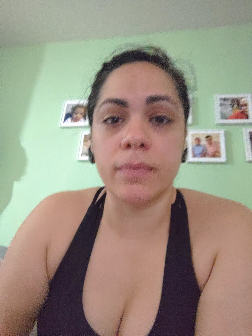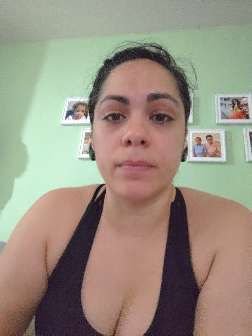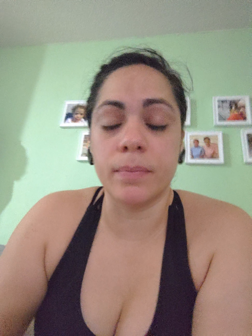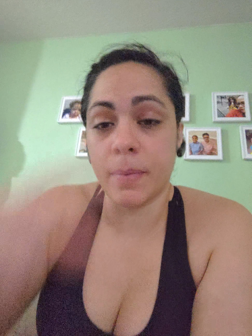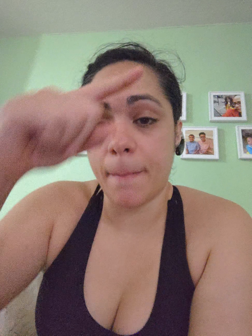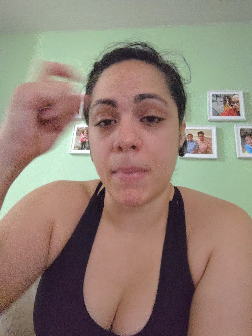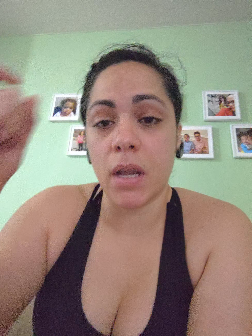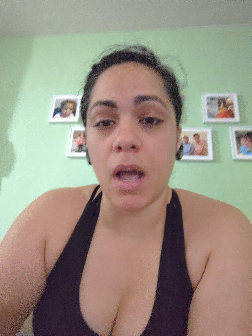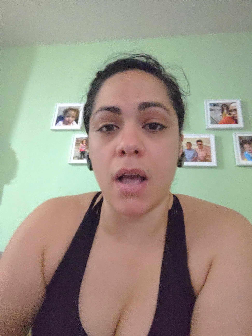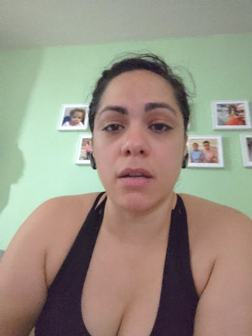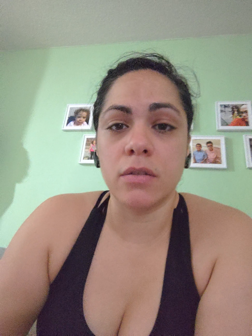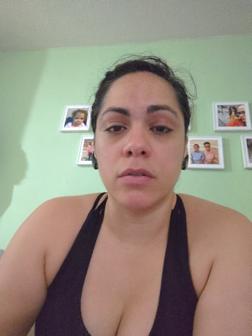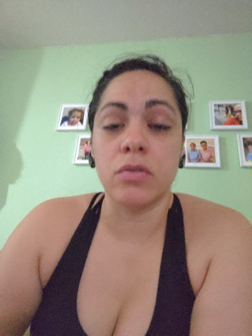because